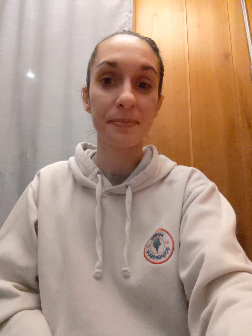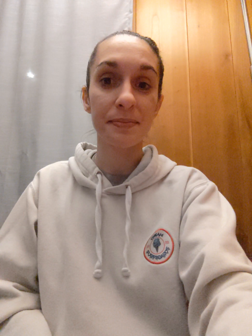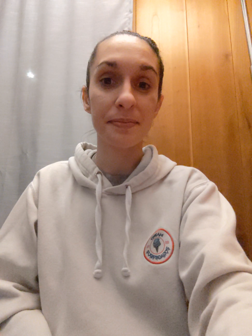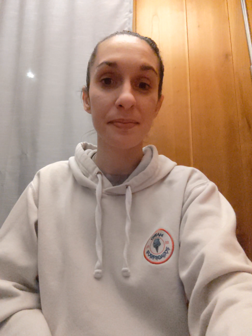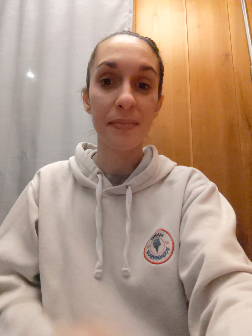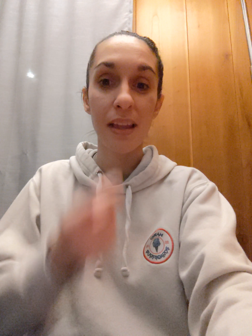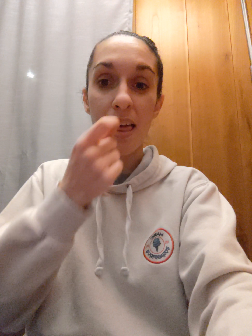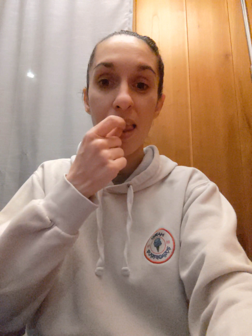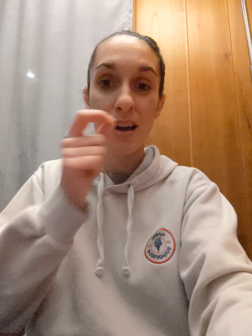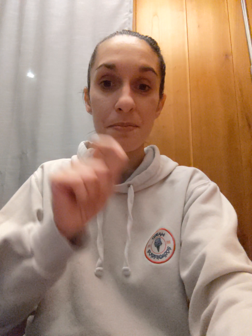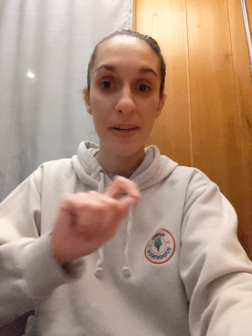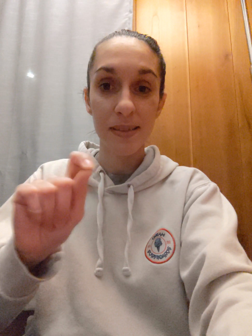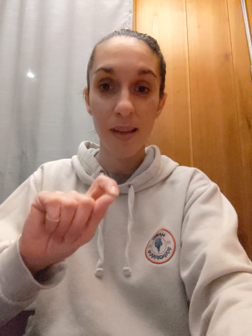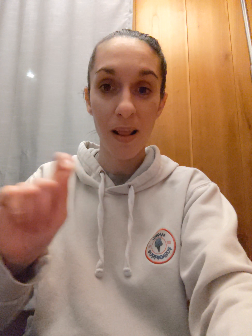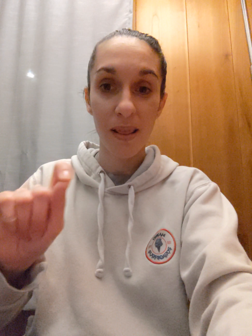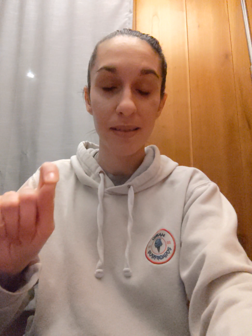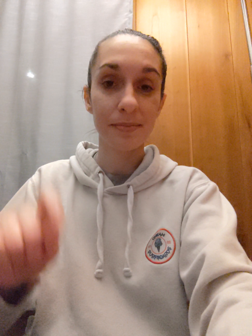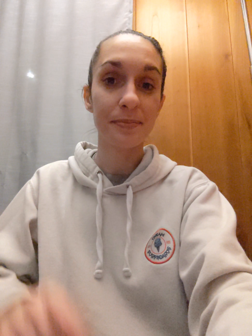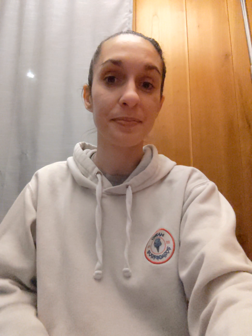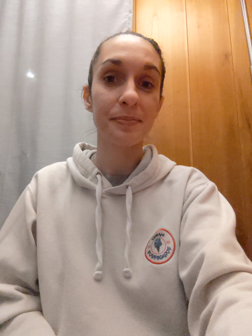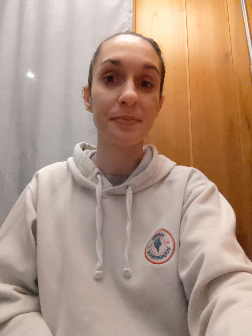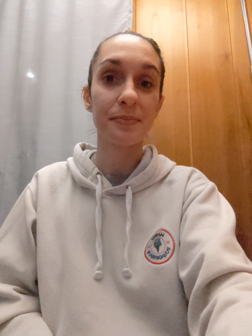pencil